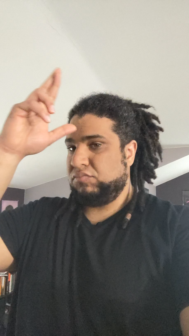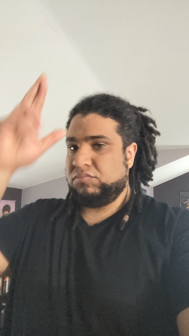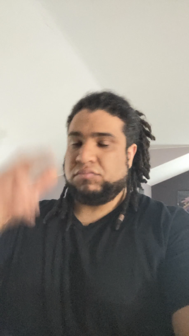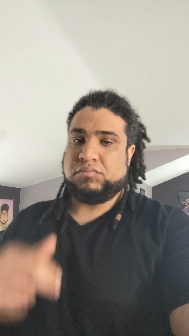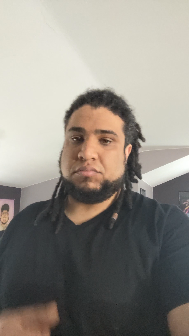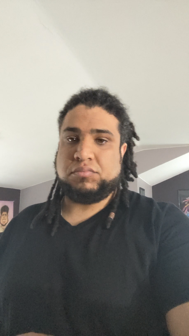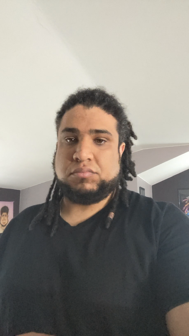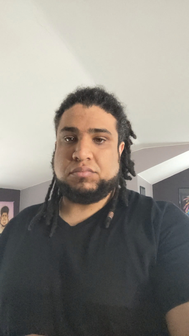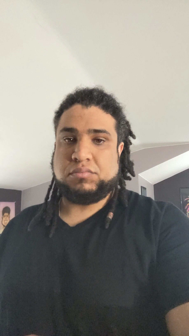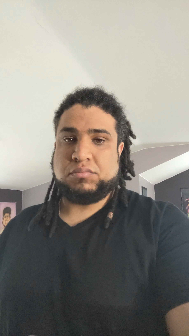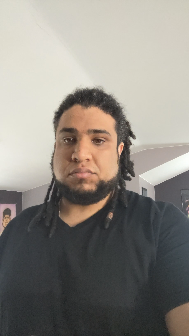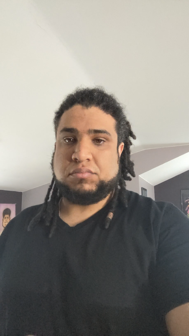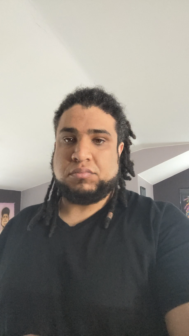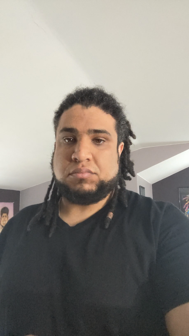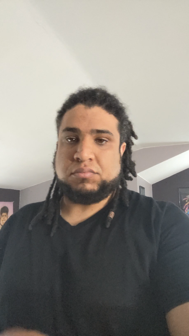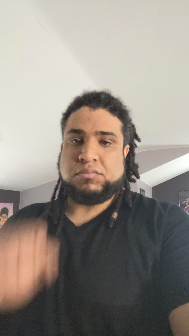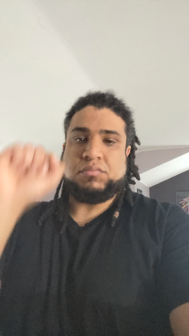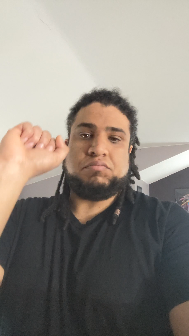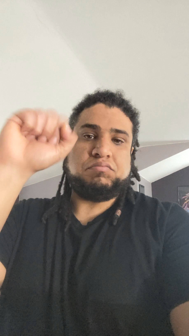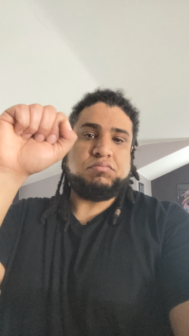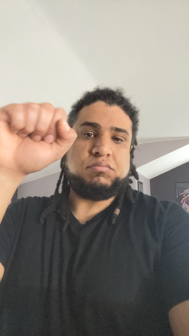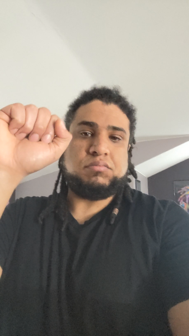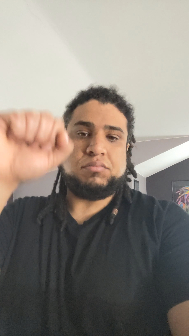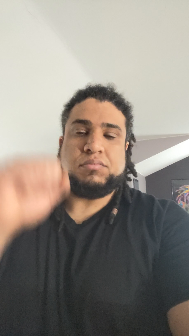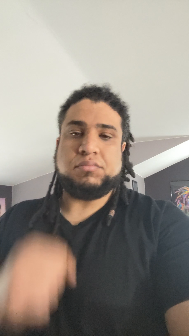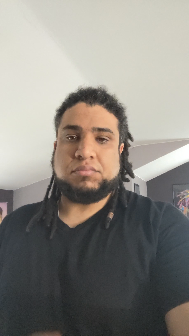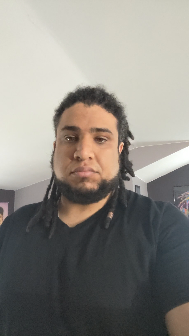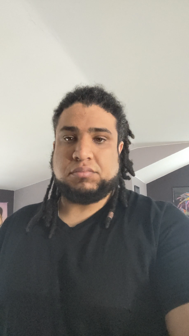knock